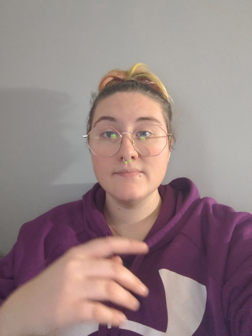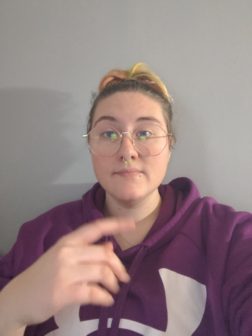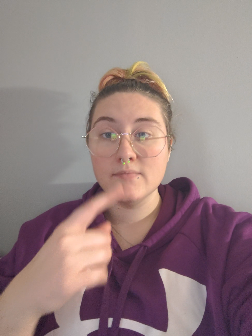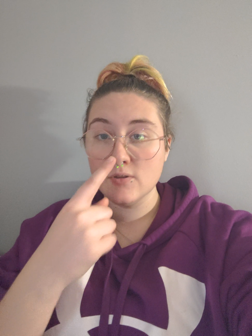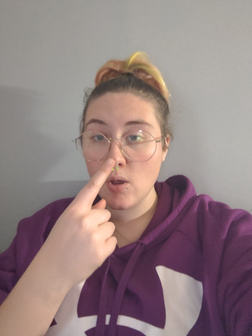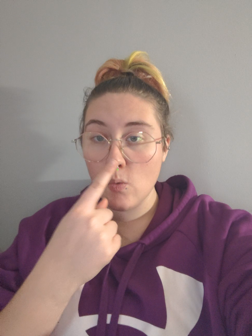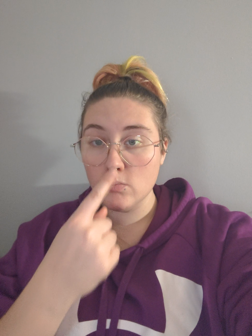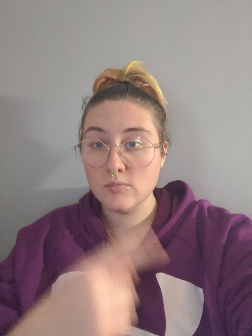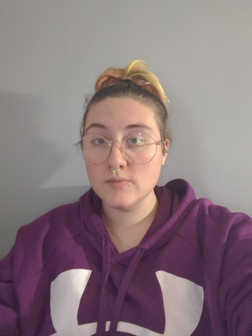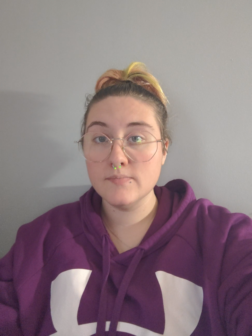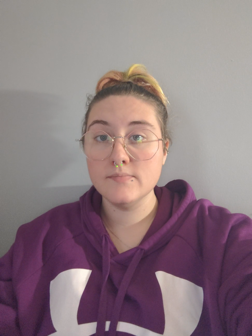nose